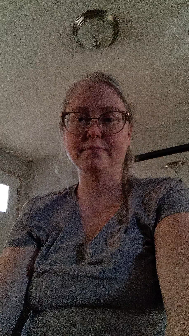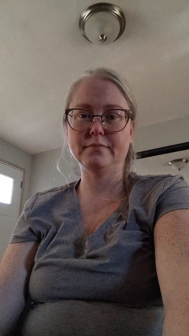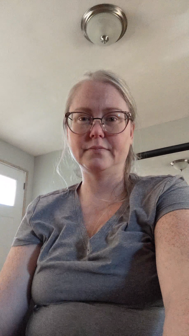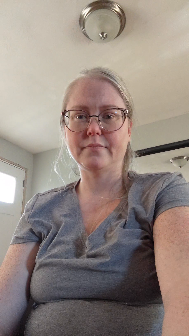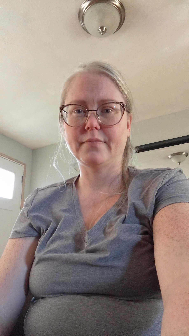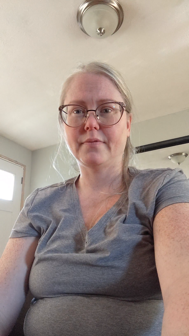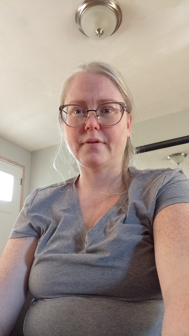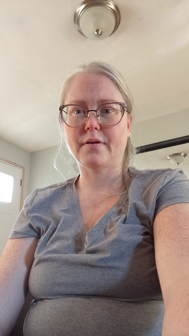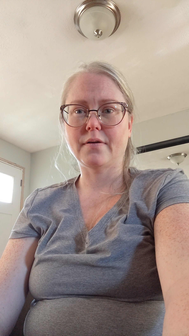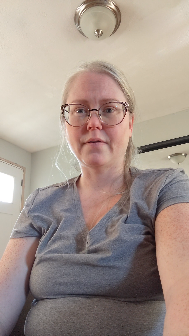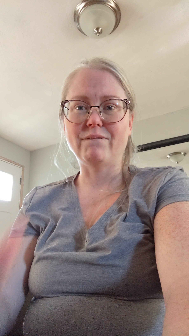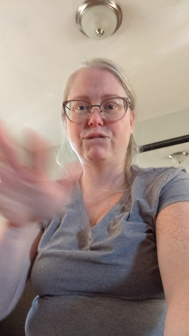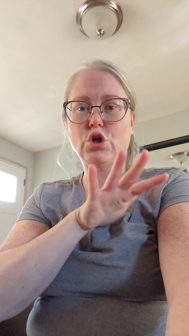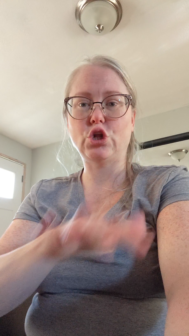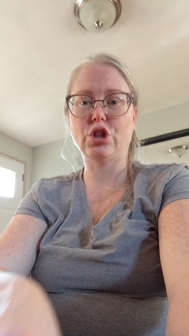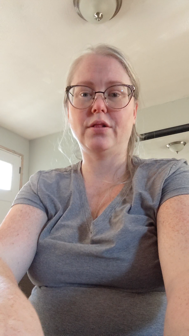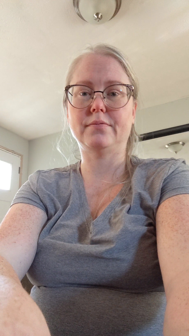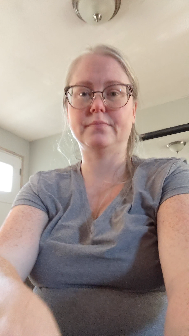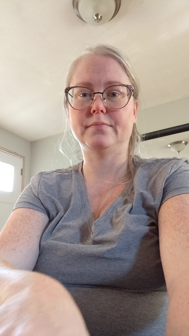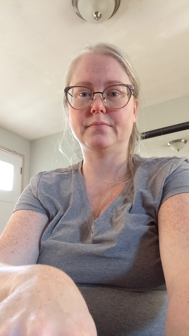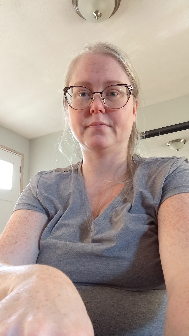full